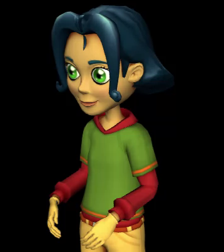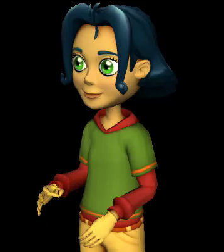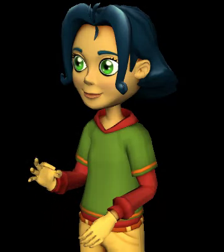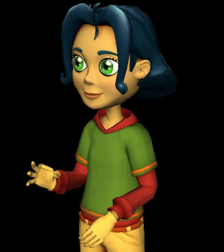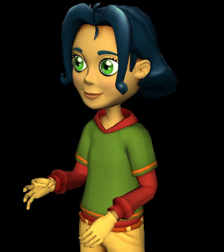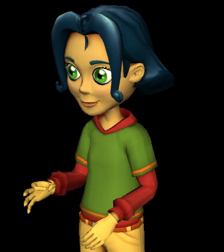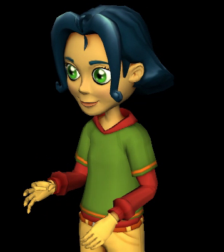نعم